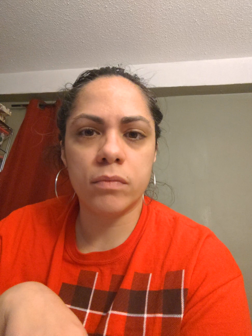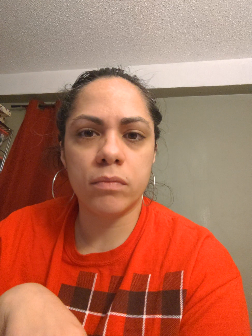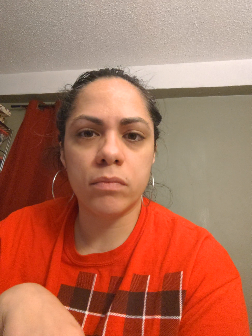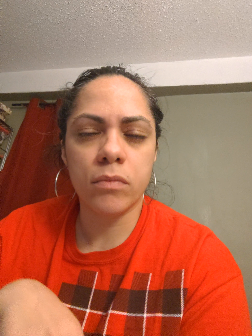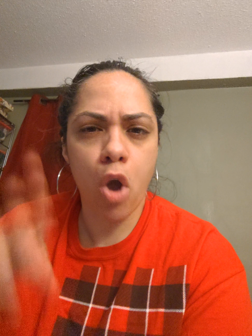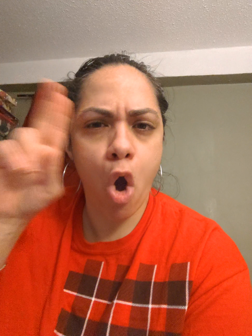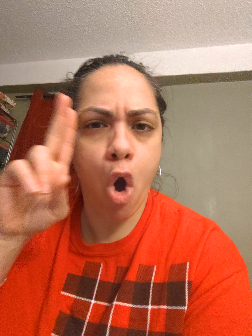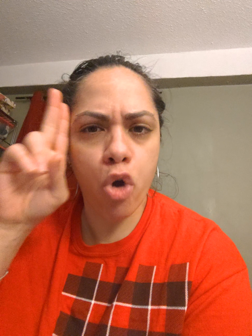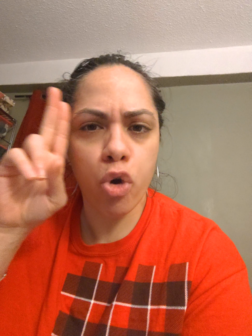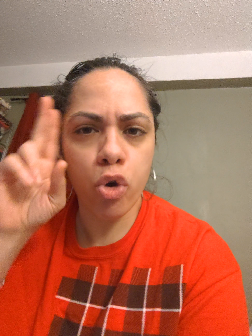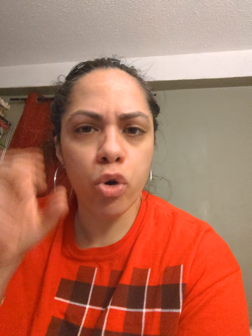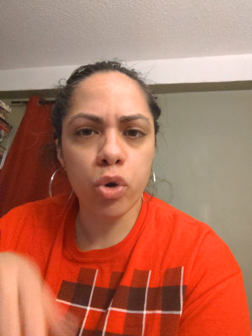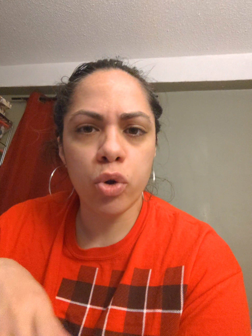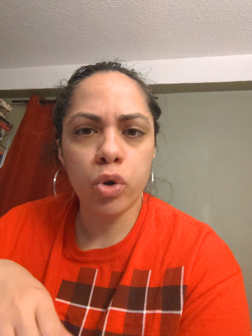uncle